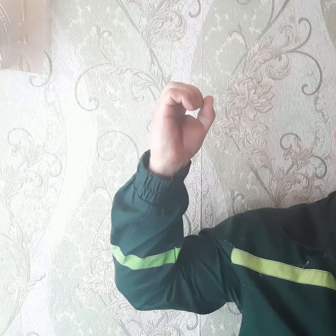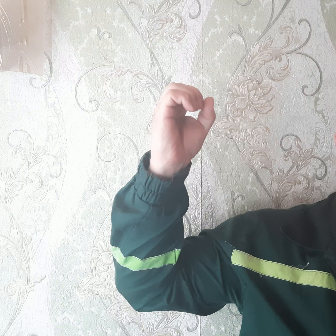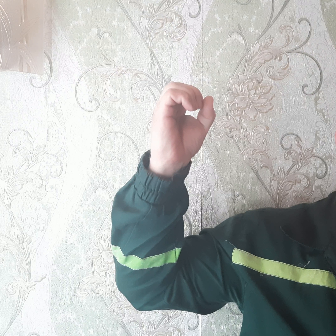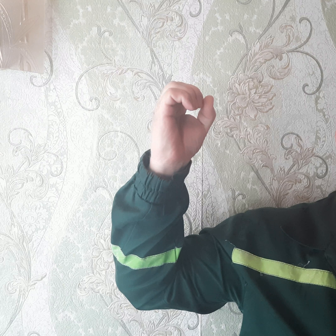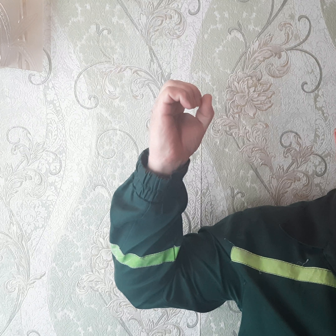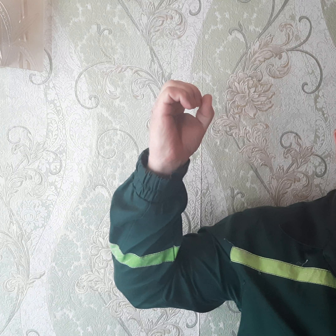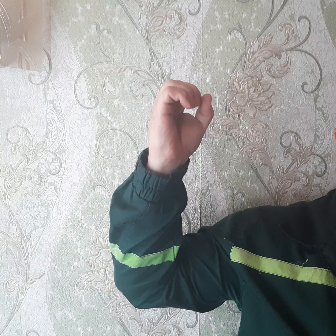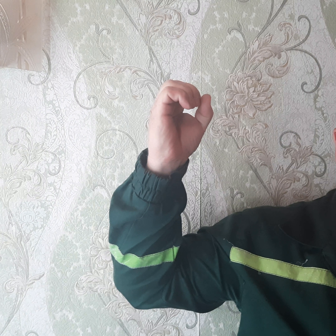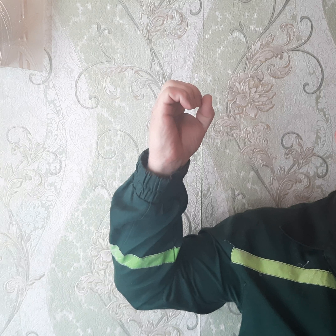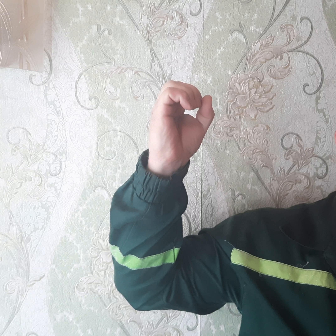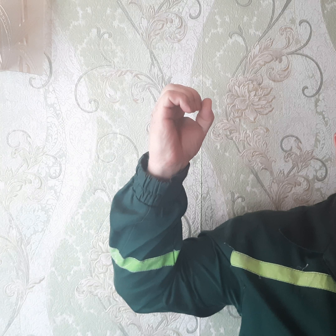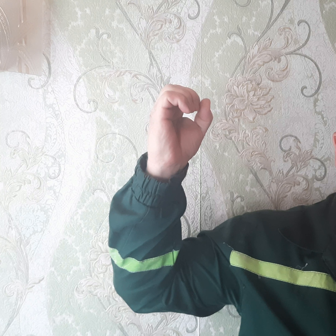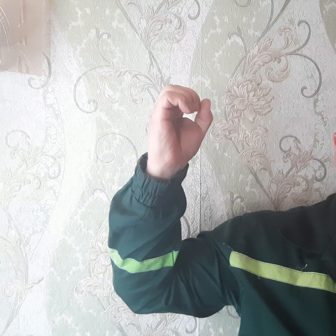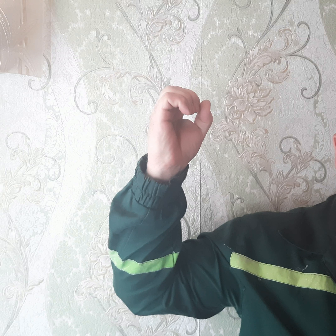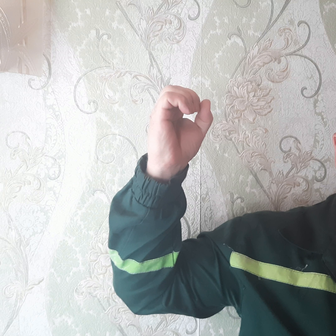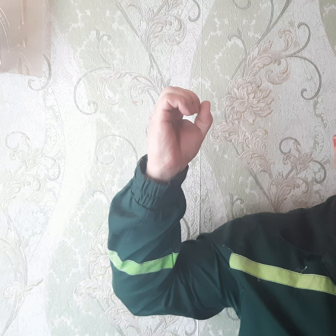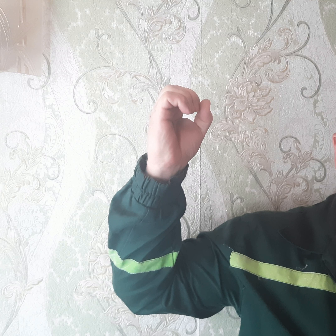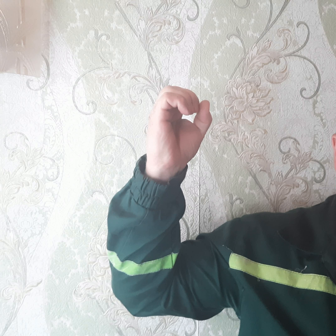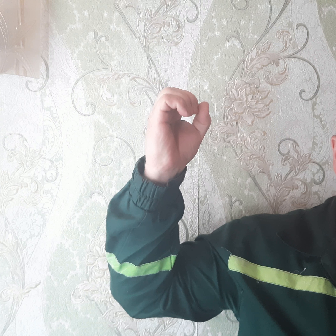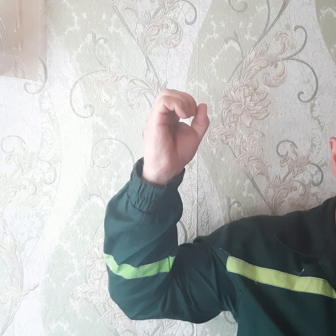Е